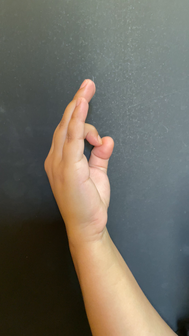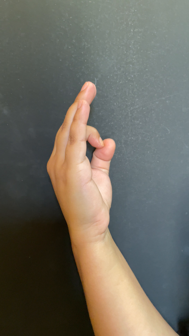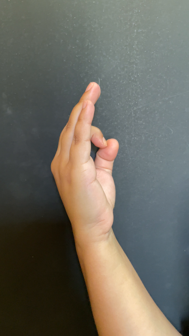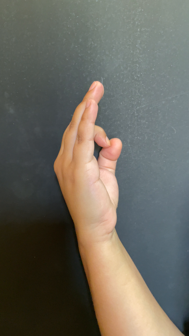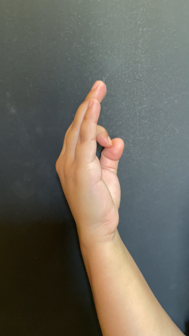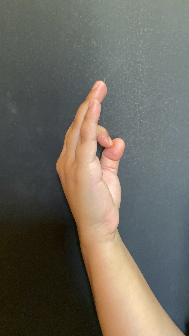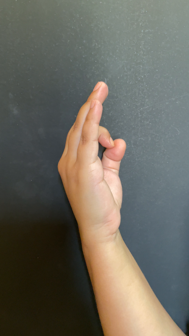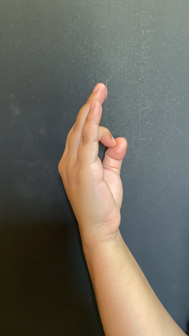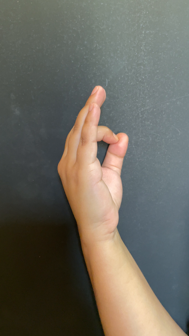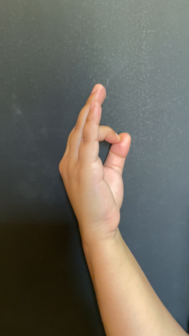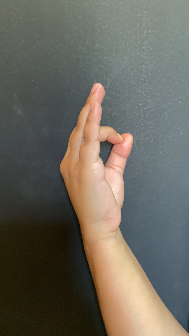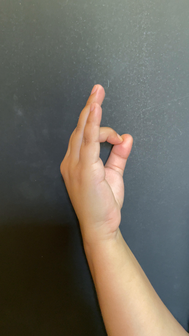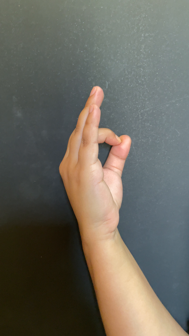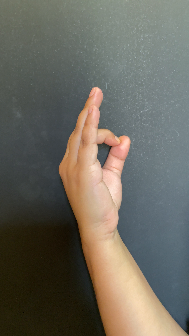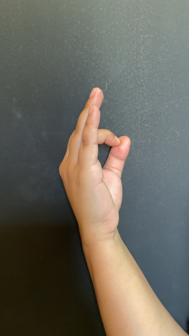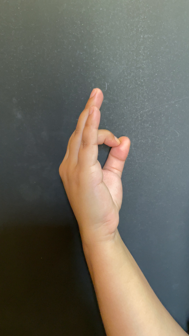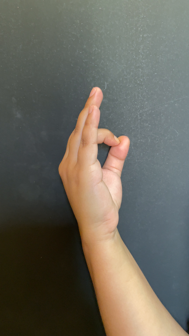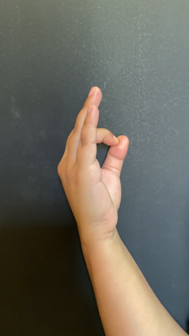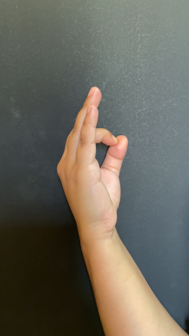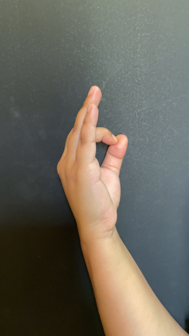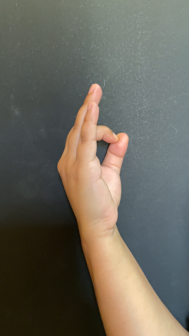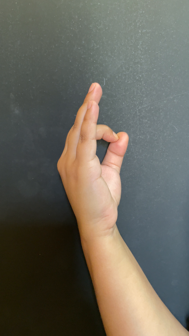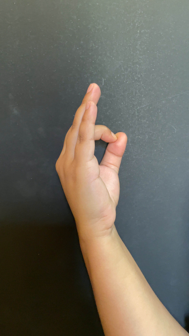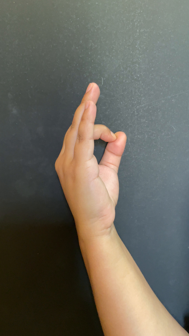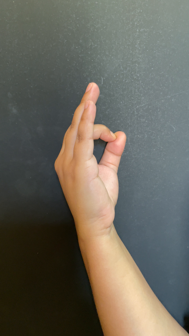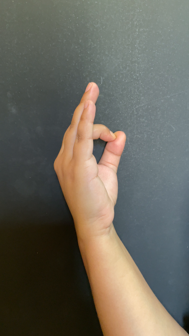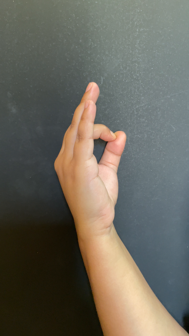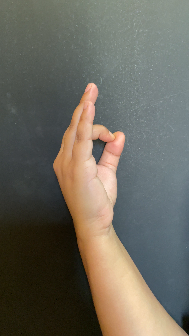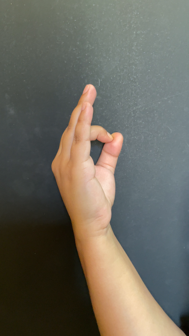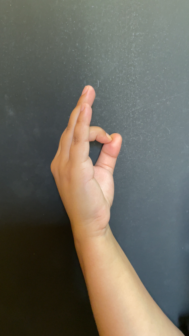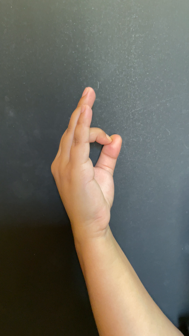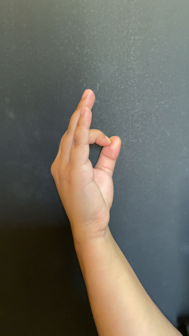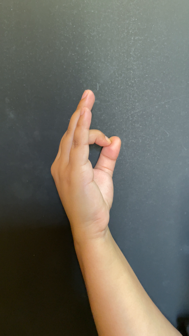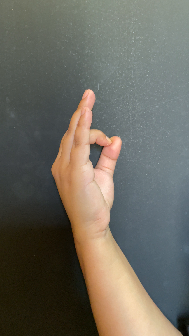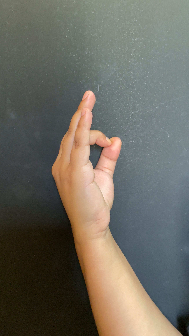व